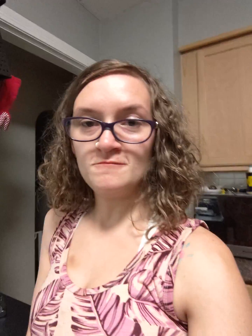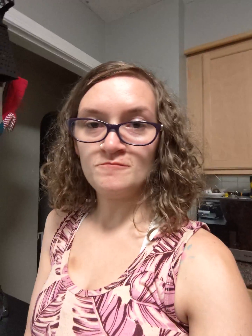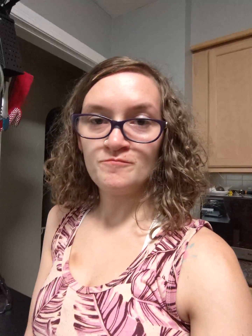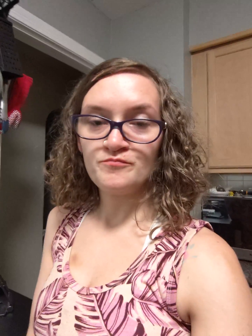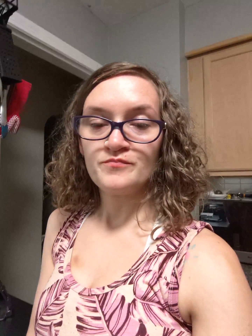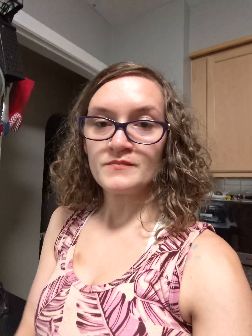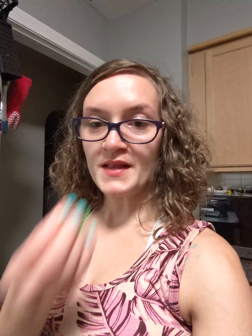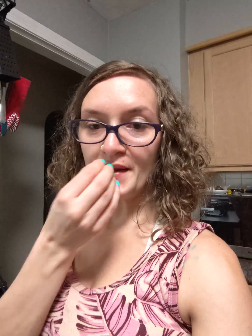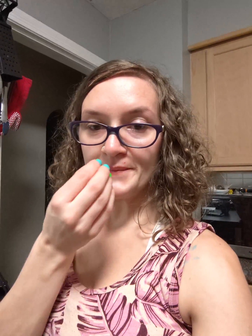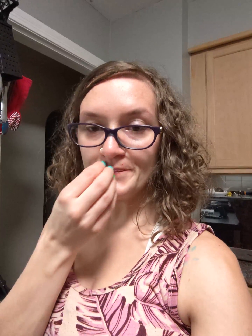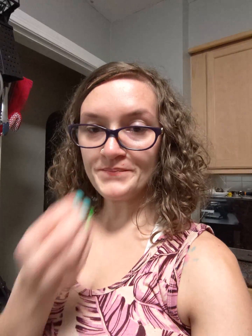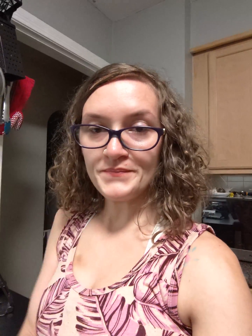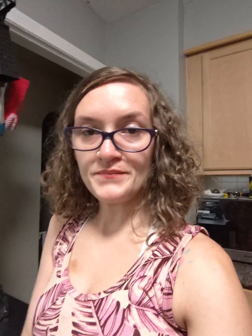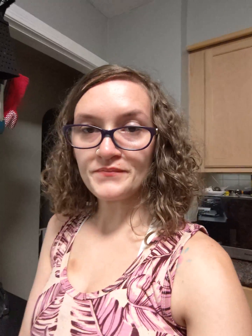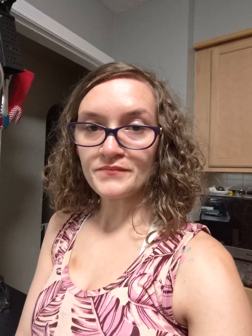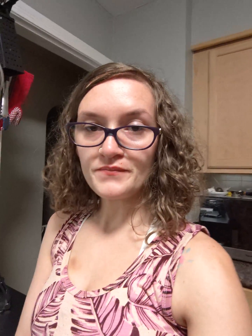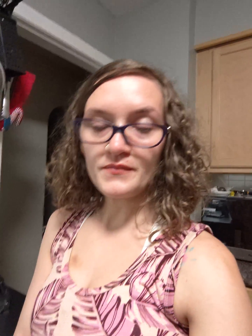eat